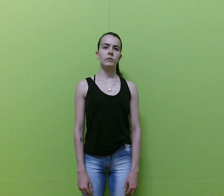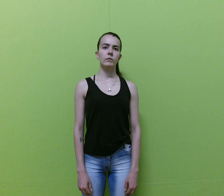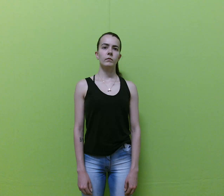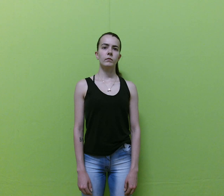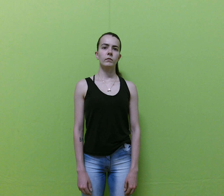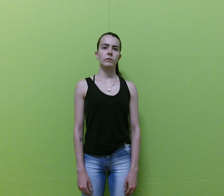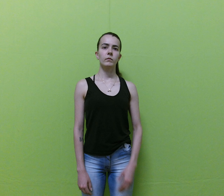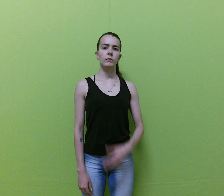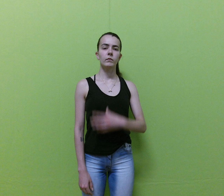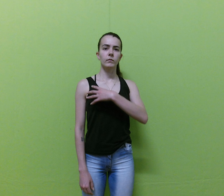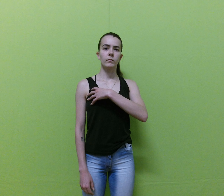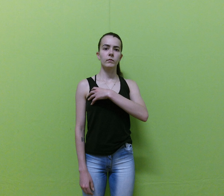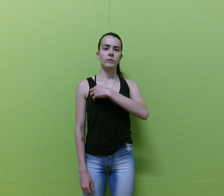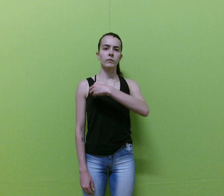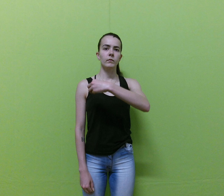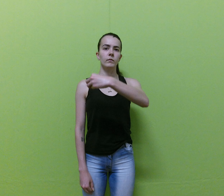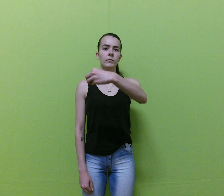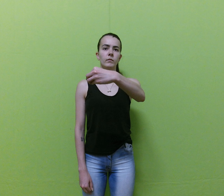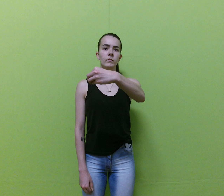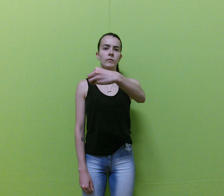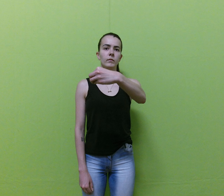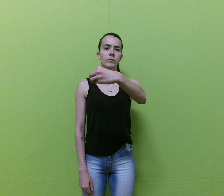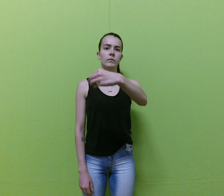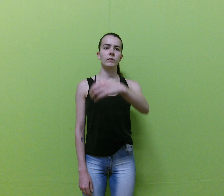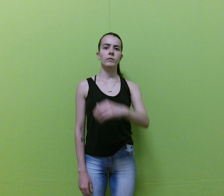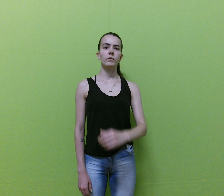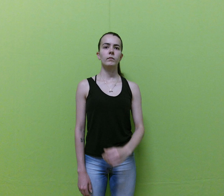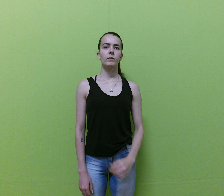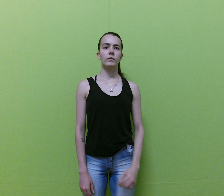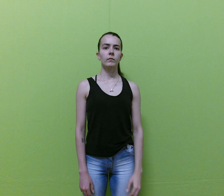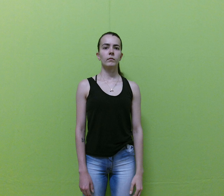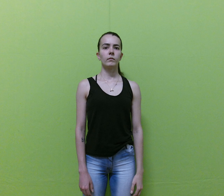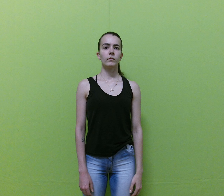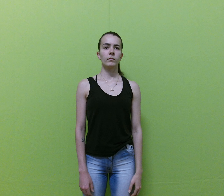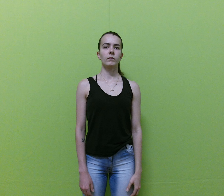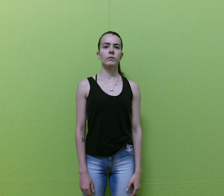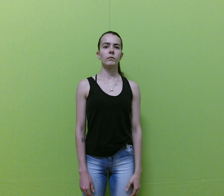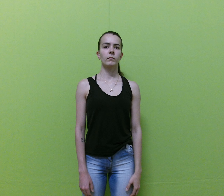filho